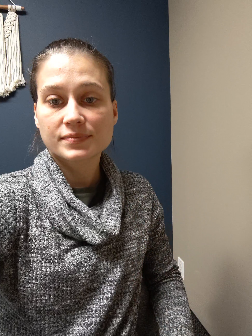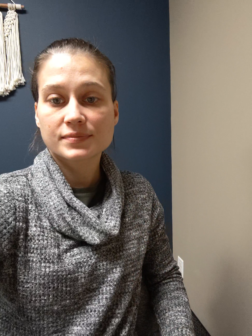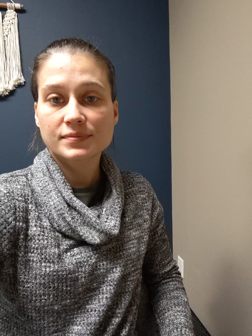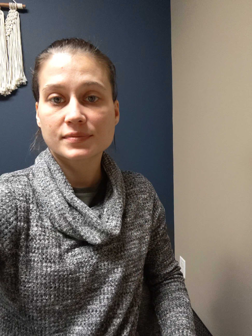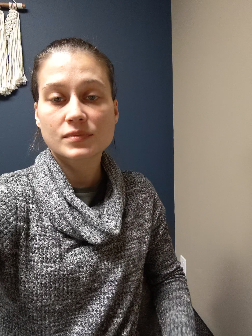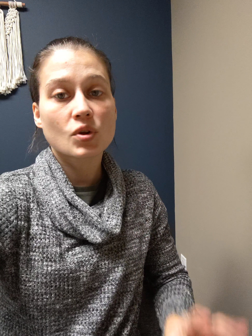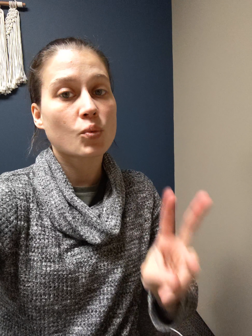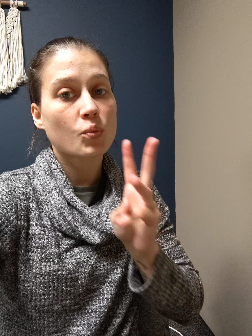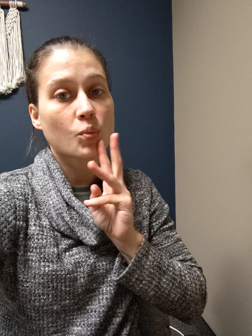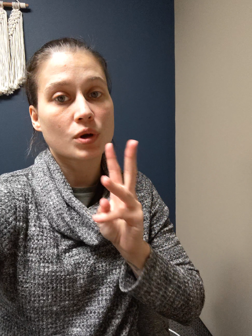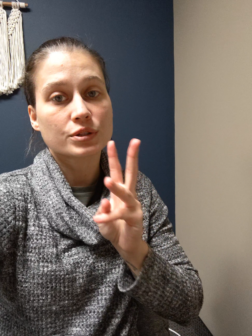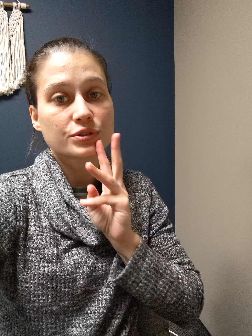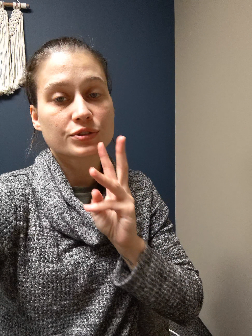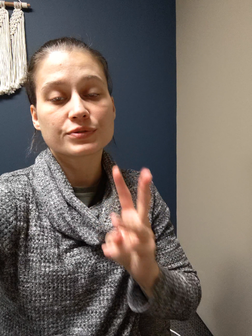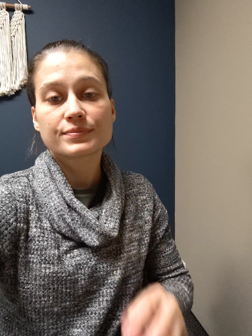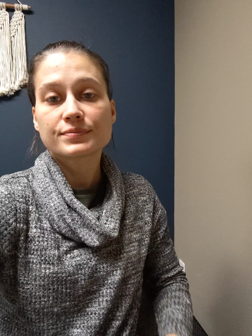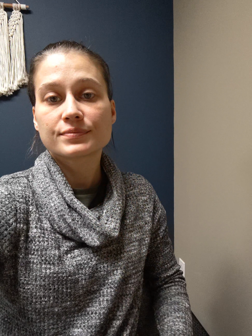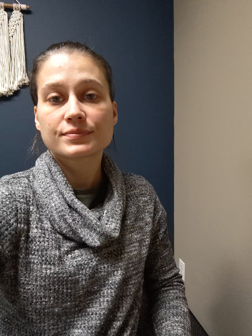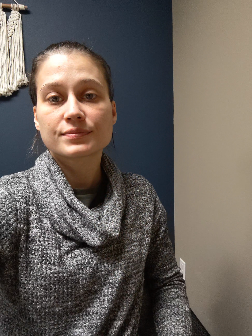water